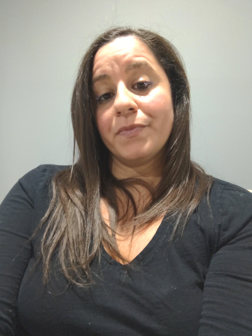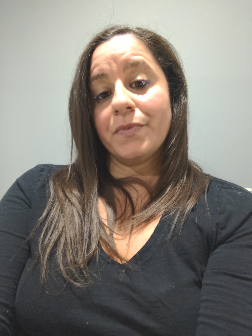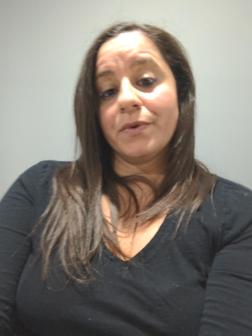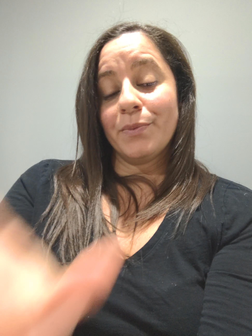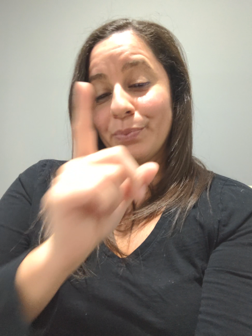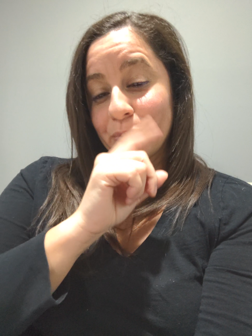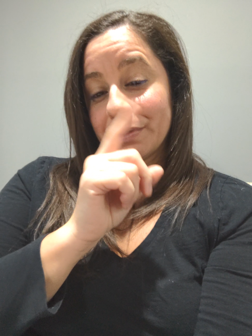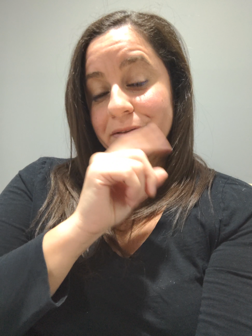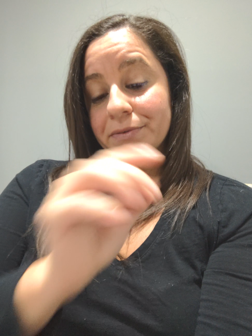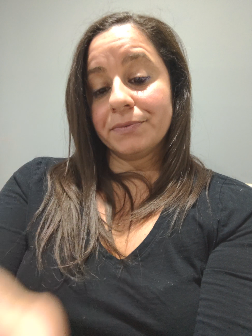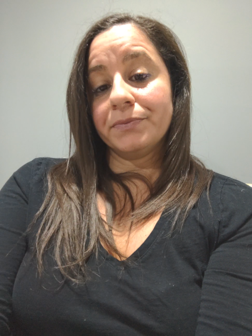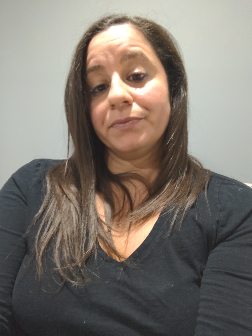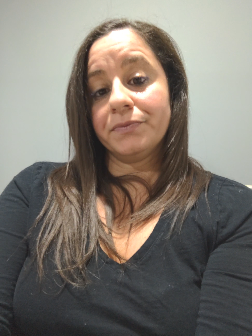pretend